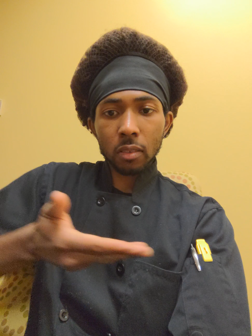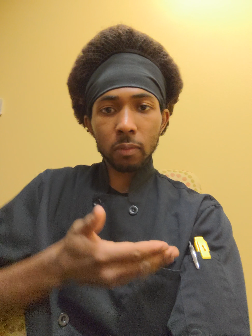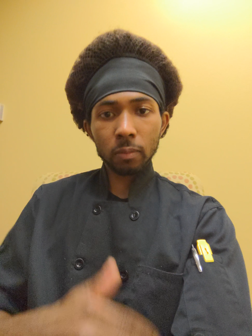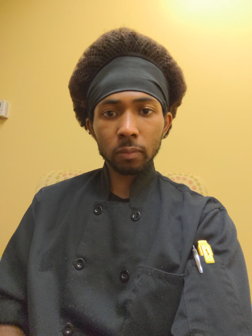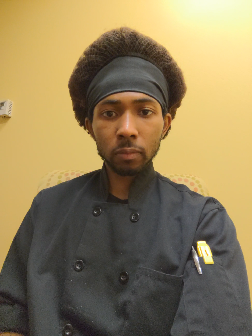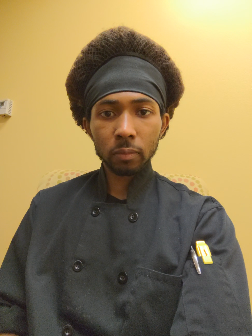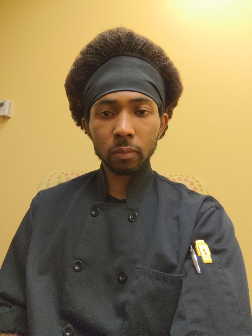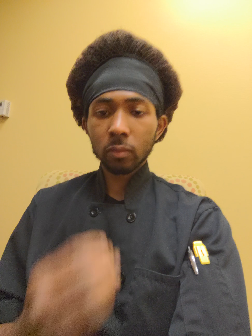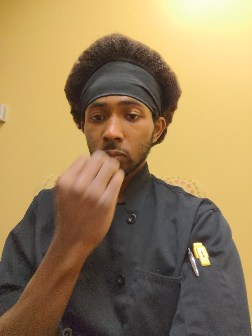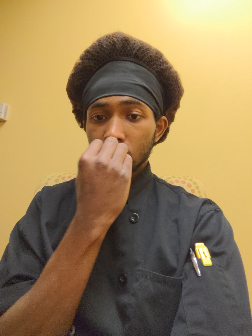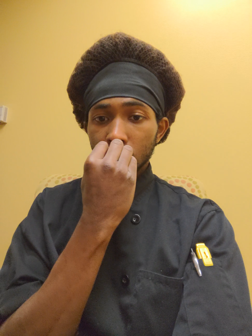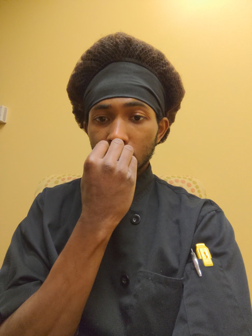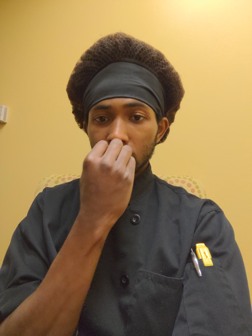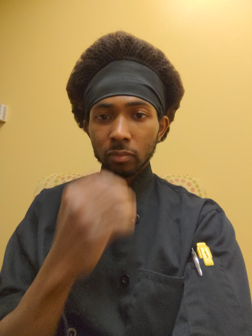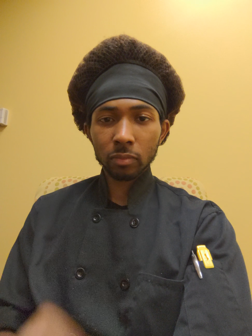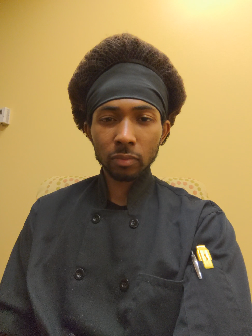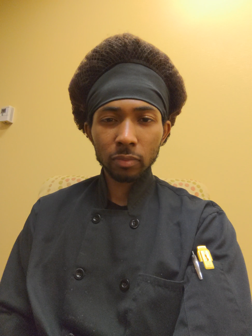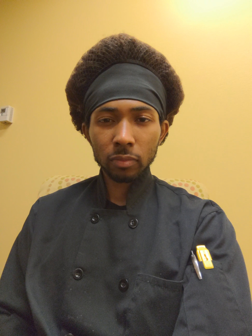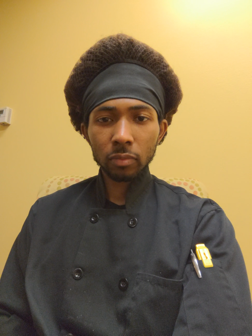eat